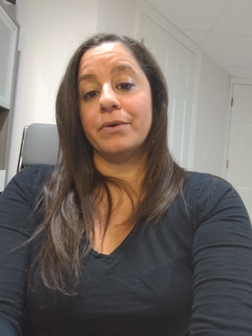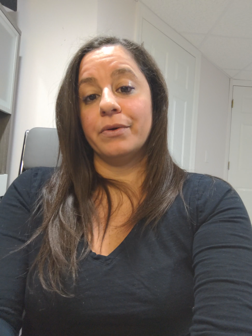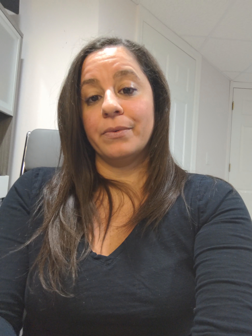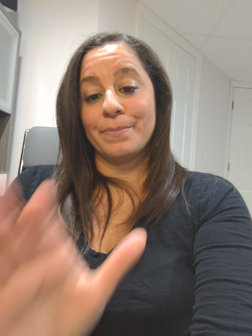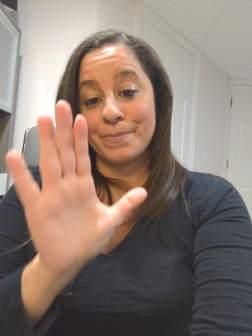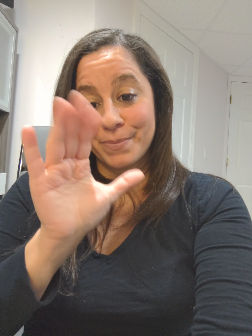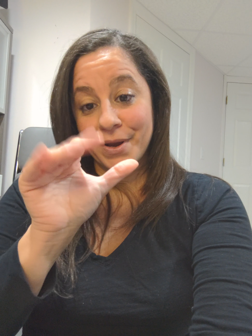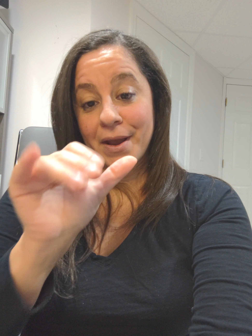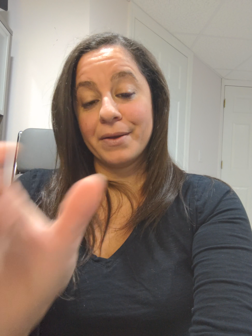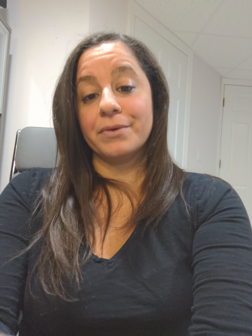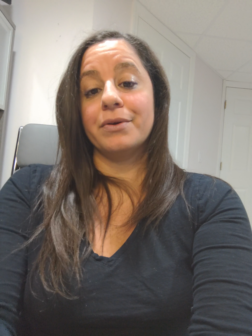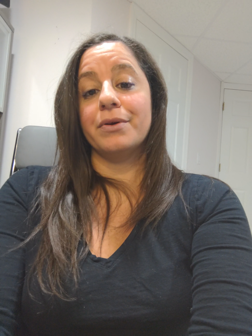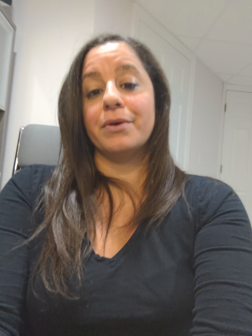bye